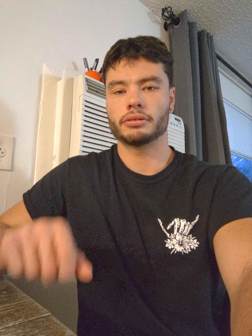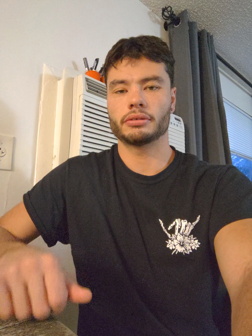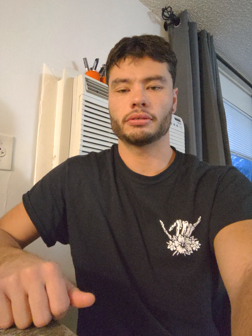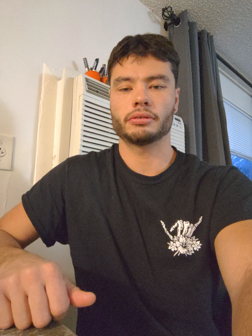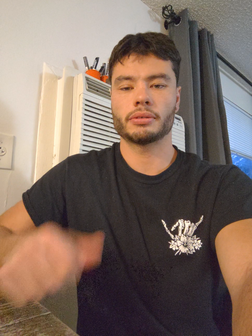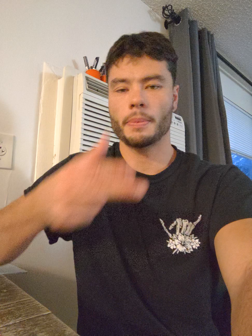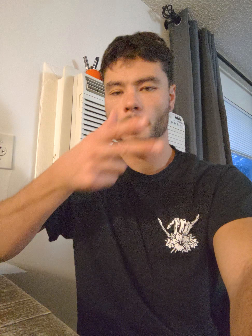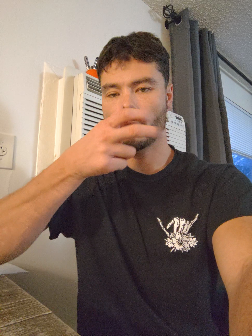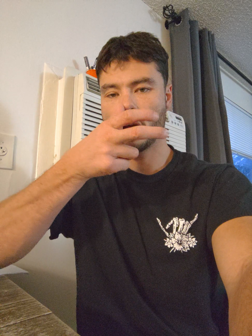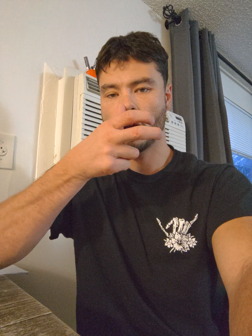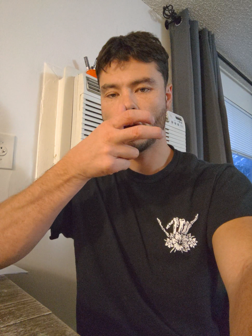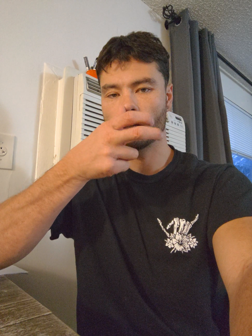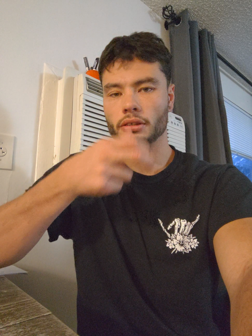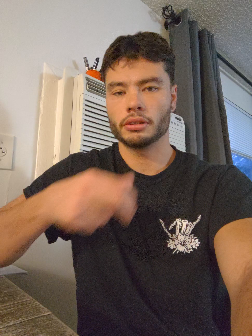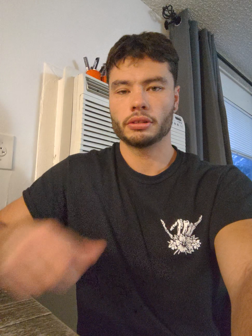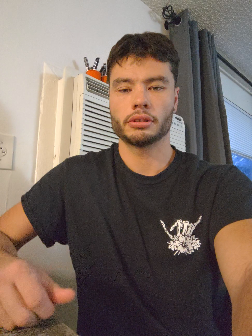bug